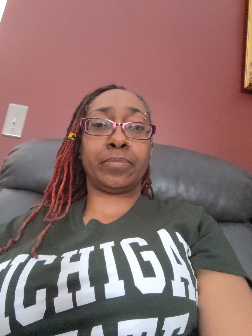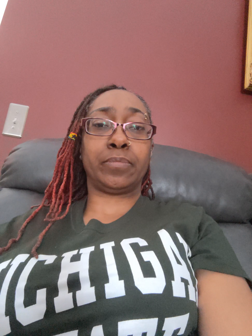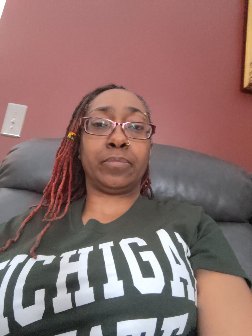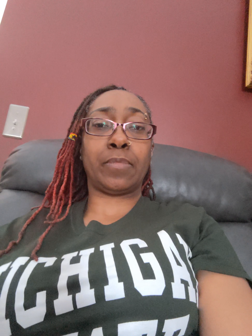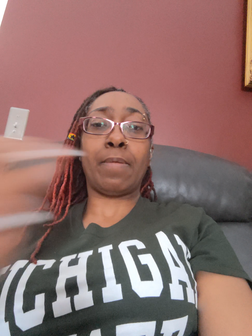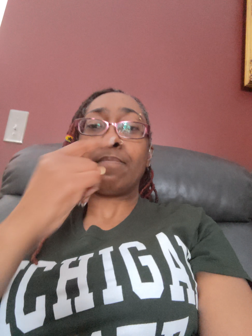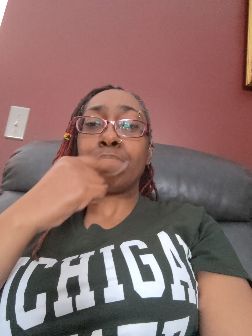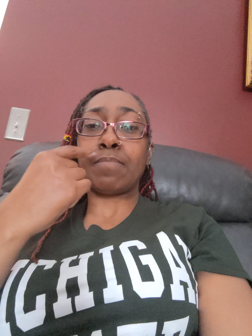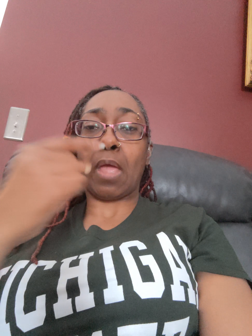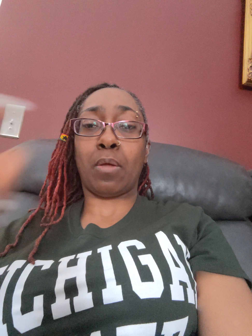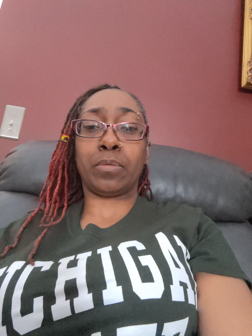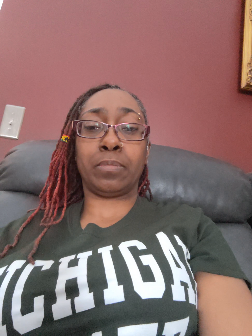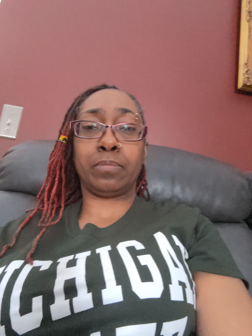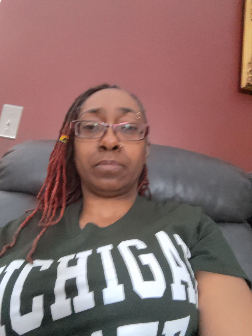mouth